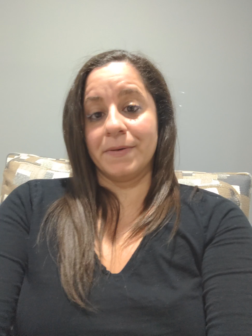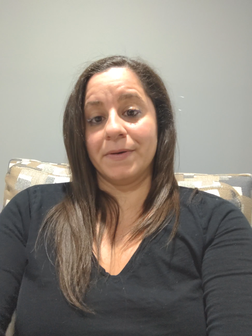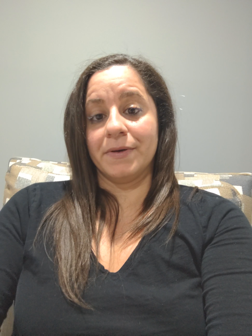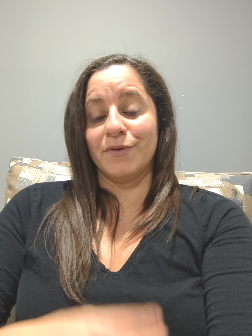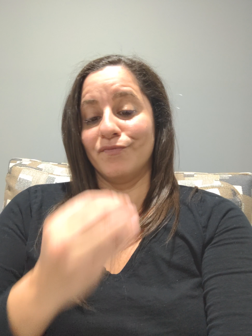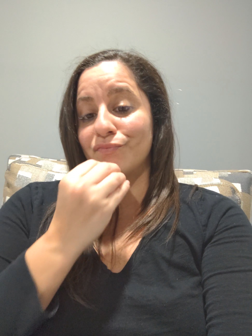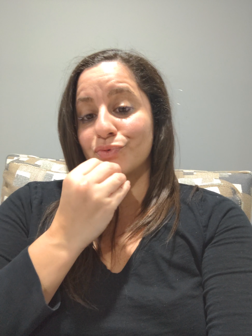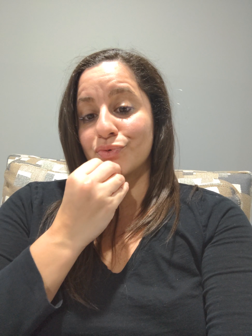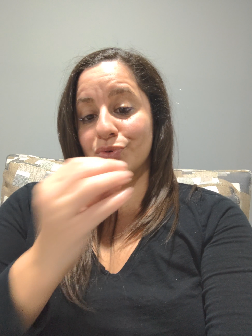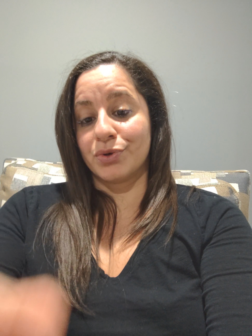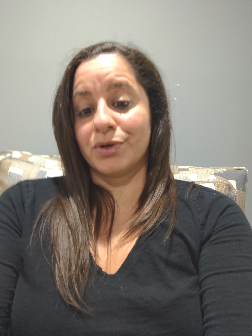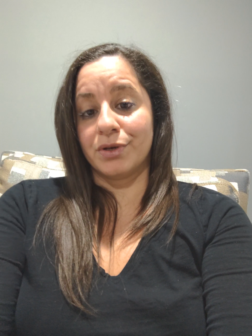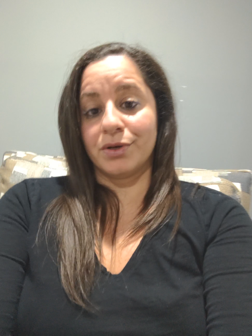food